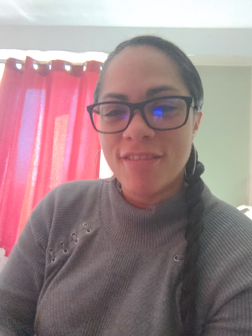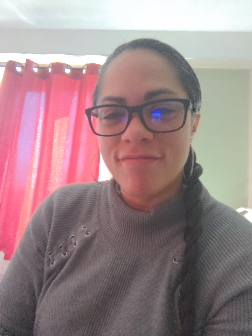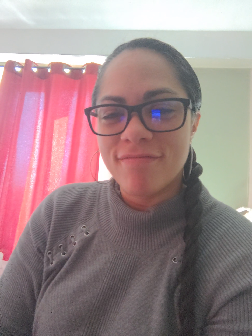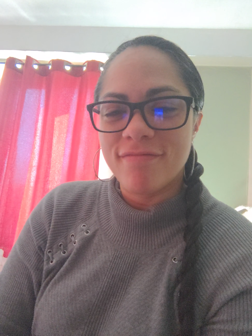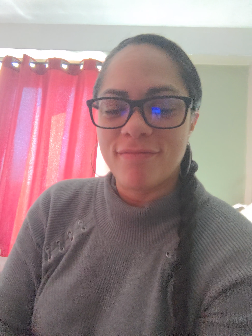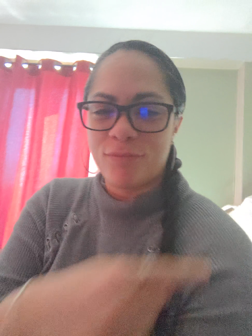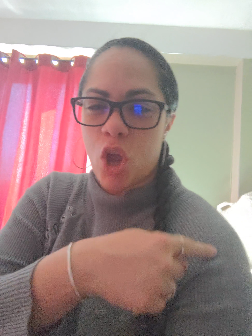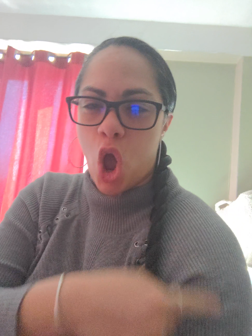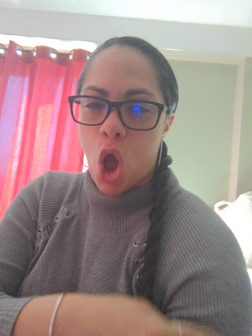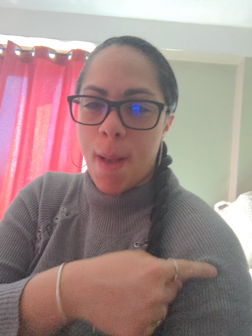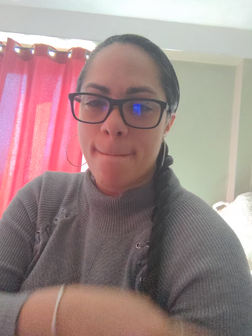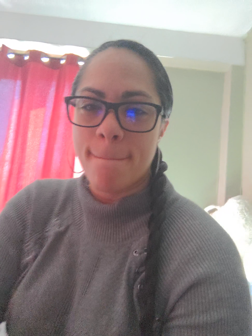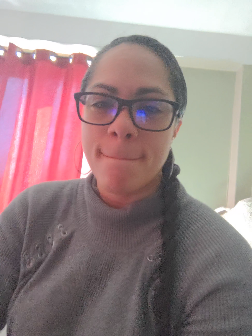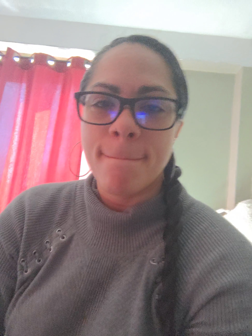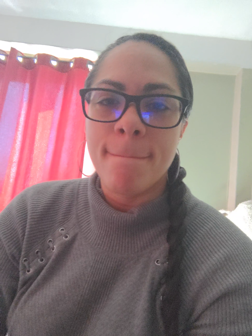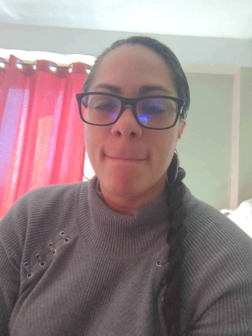arm